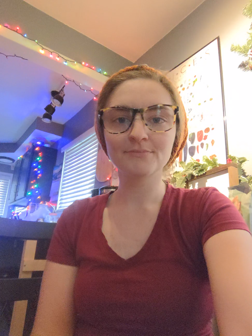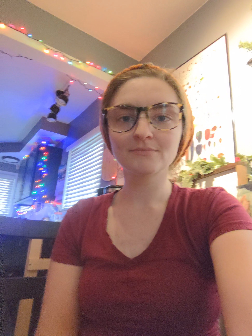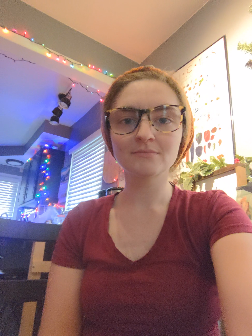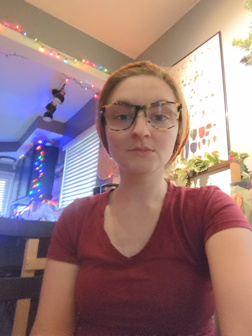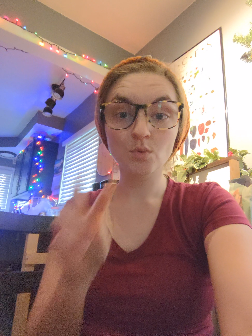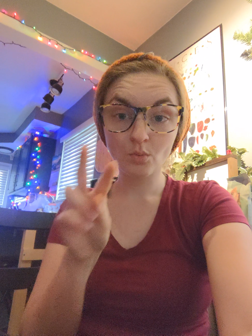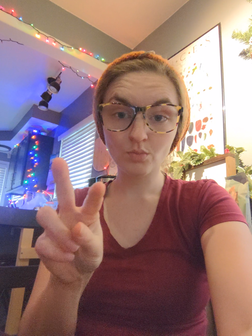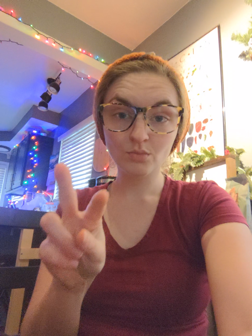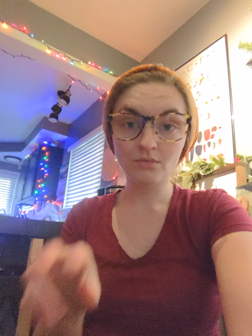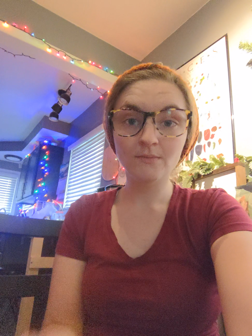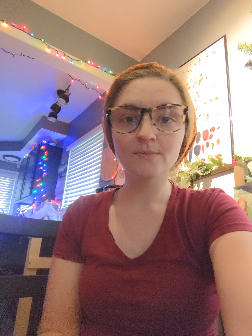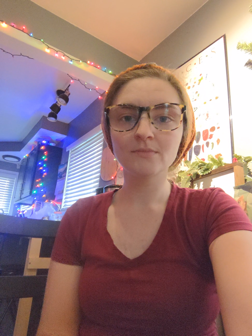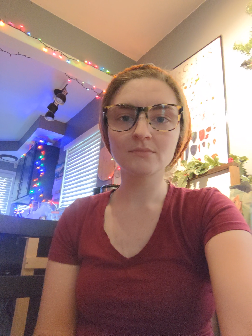look